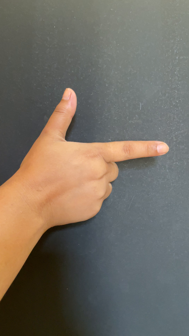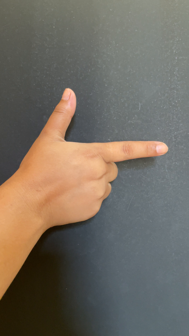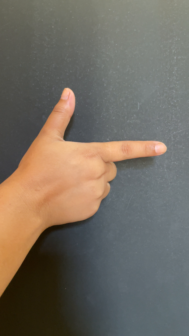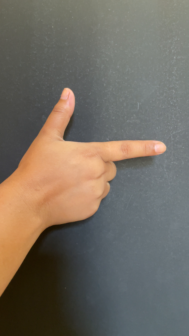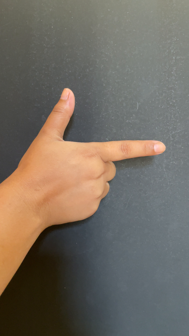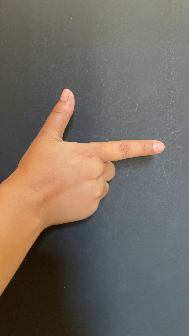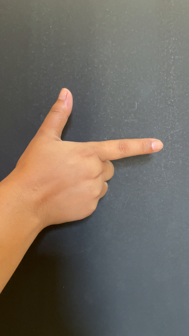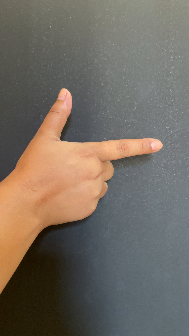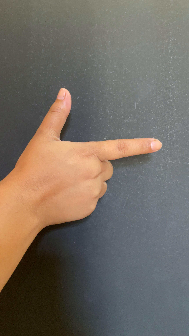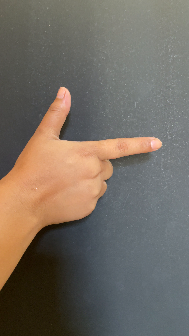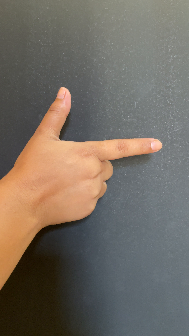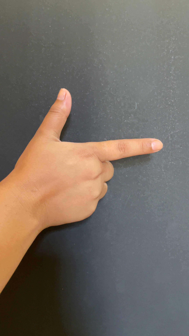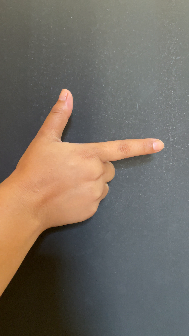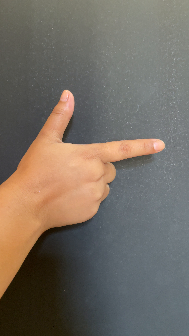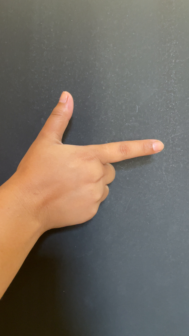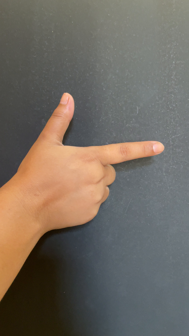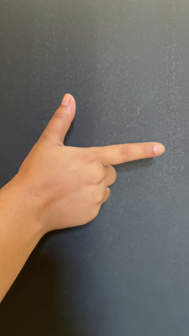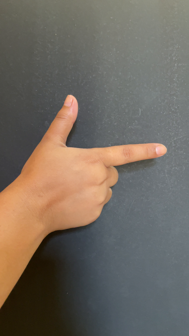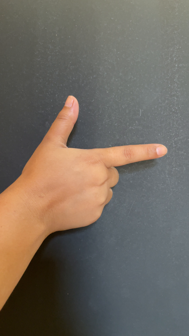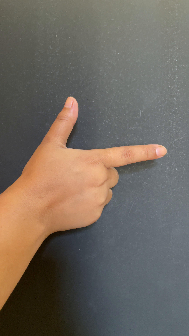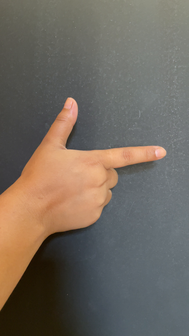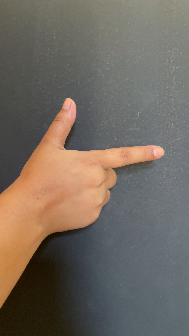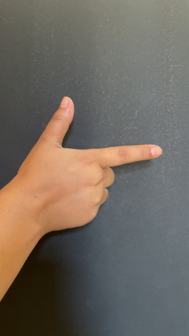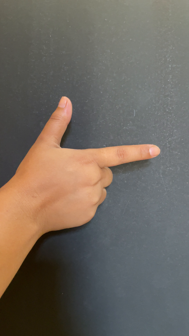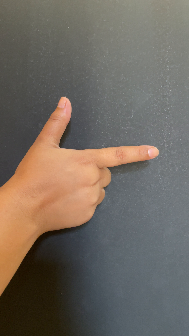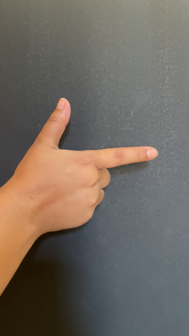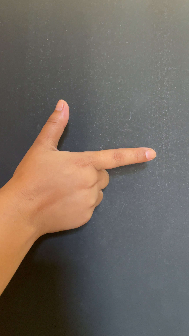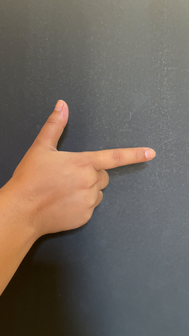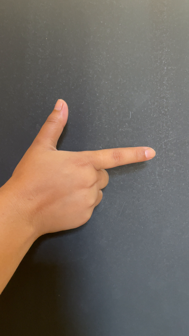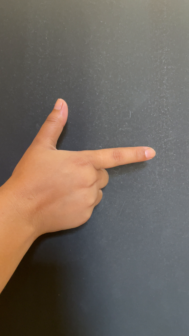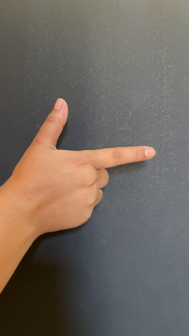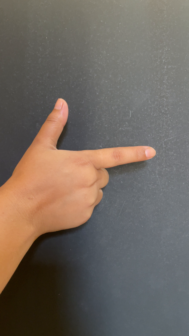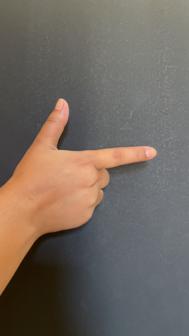ज्ञ